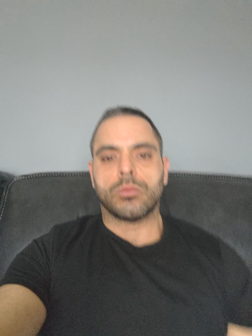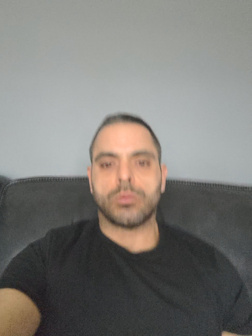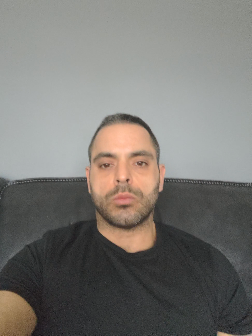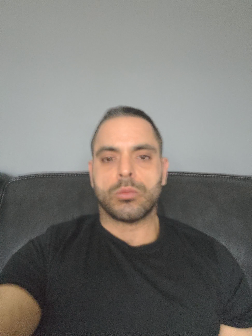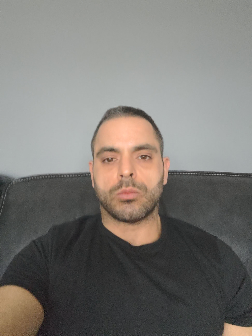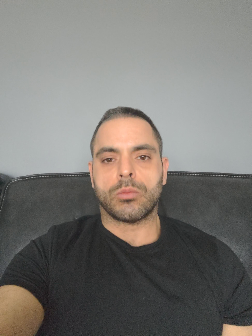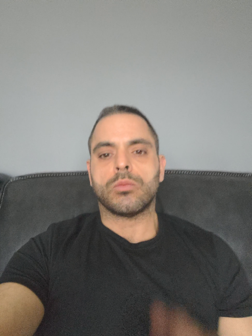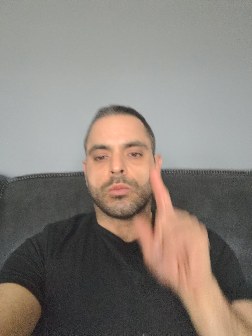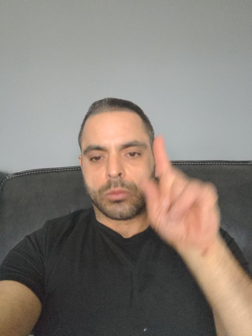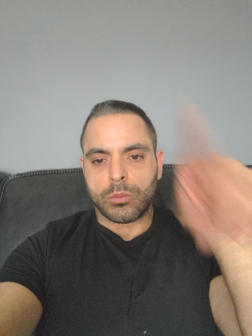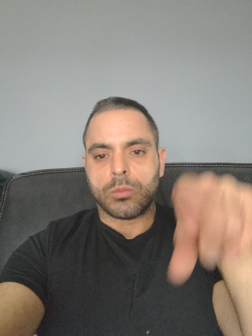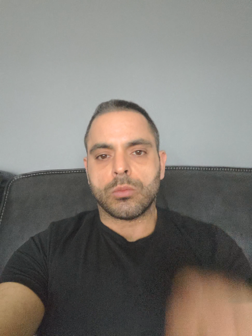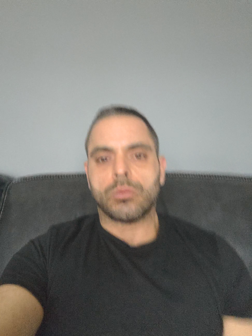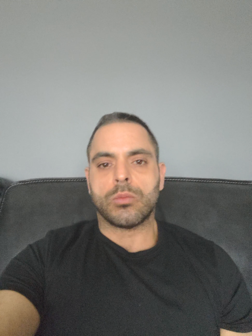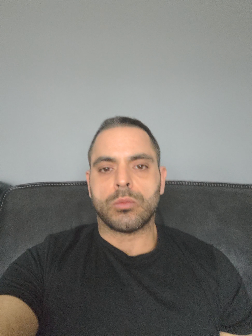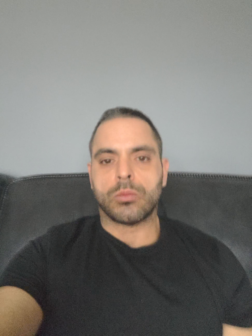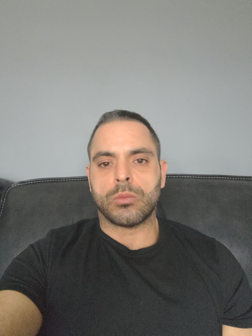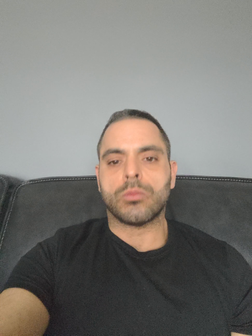go